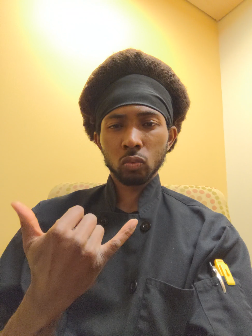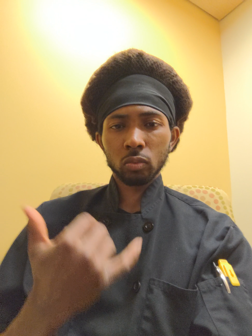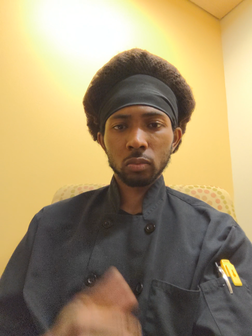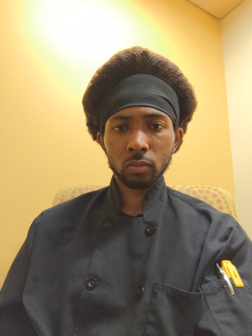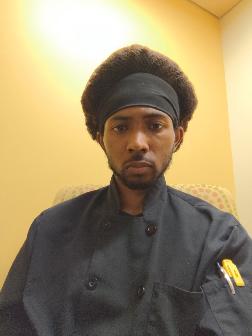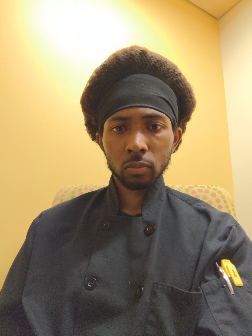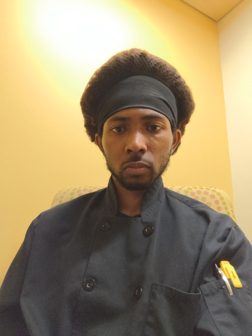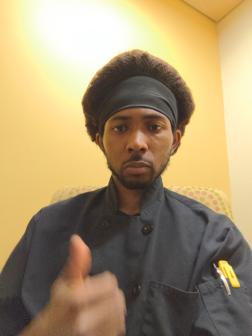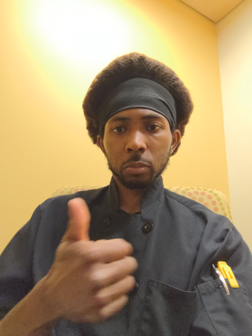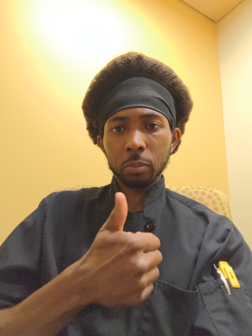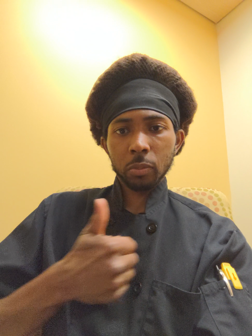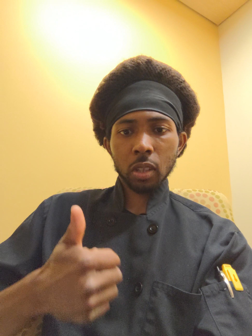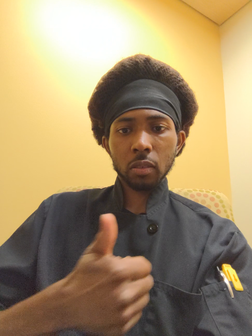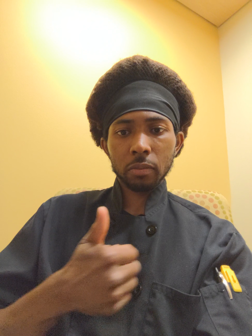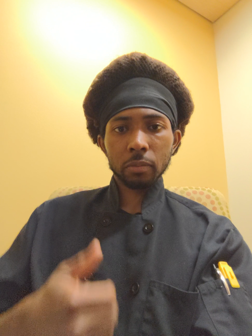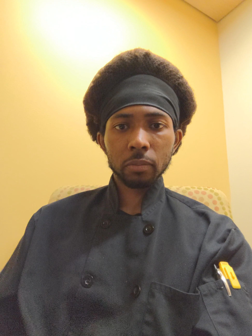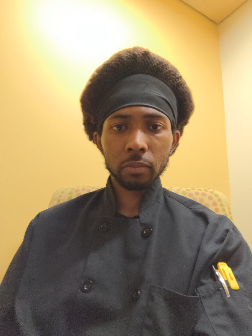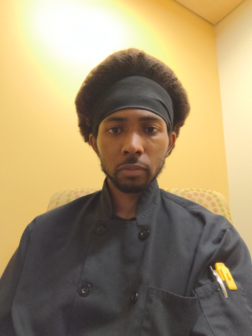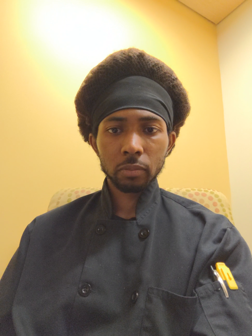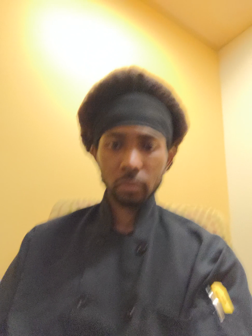basement